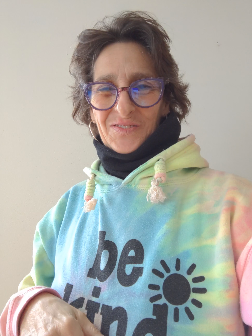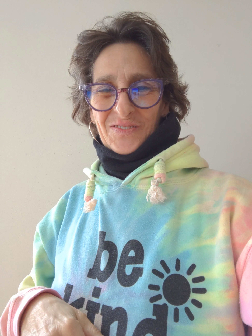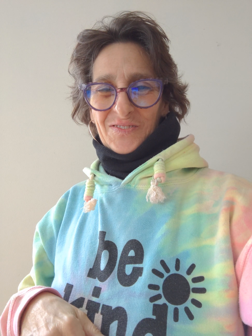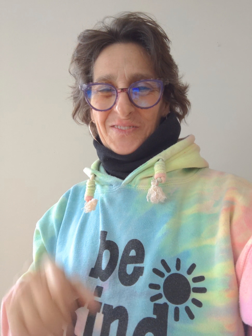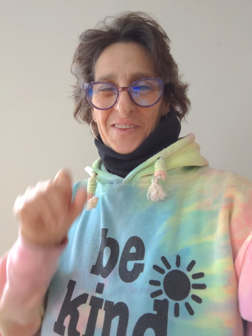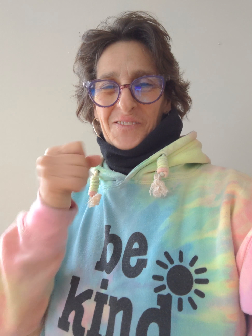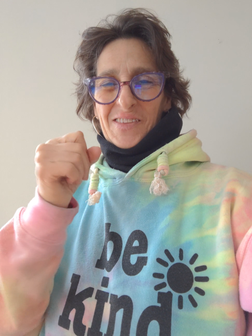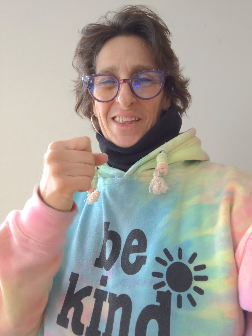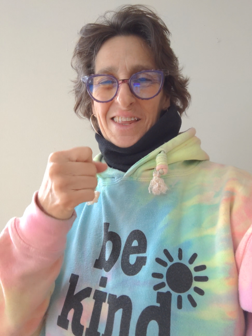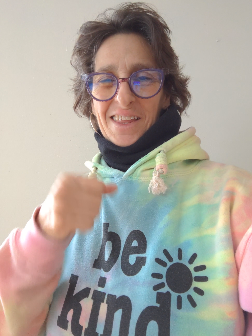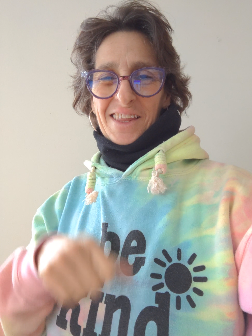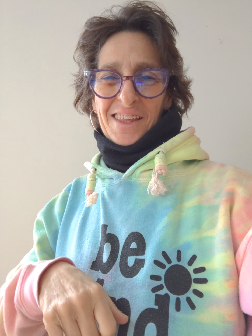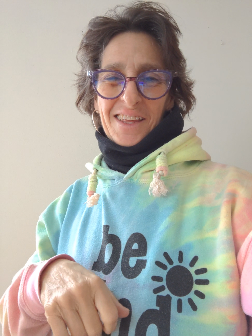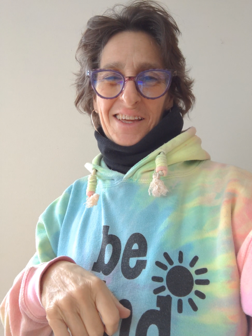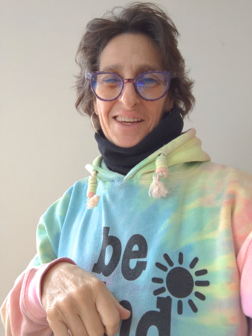make